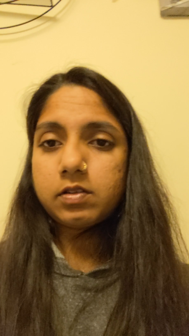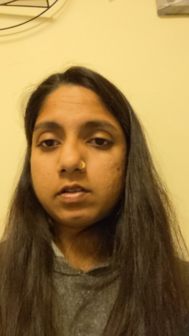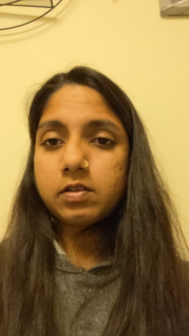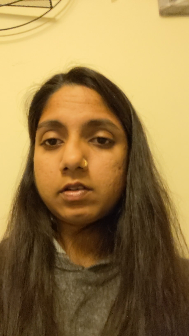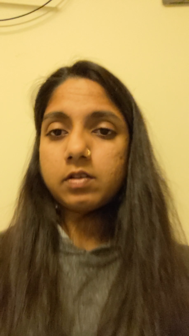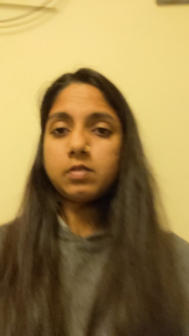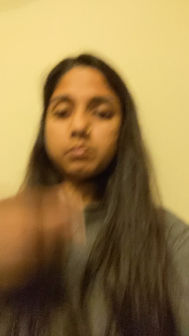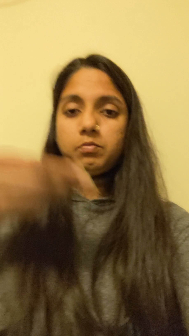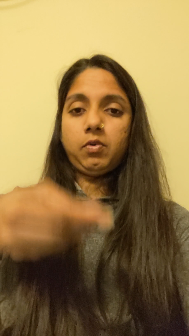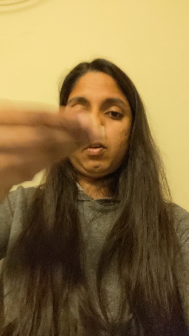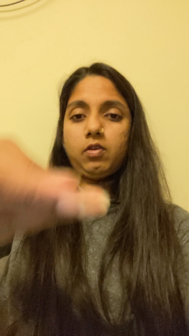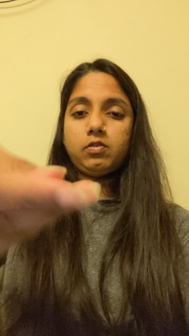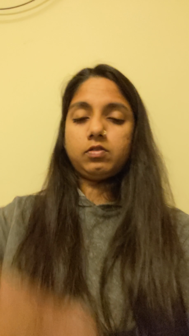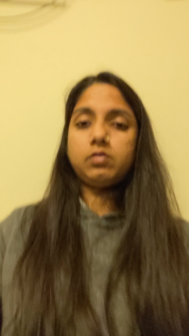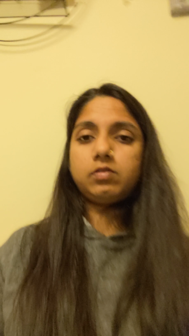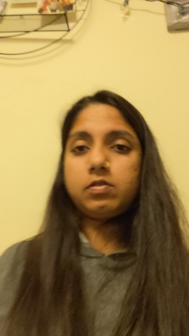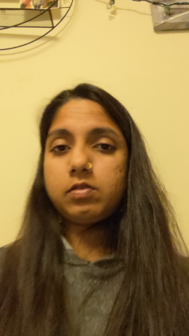buy